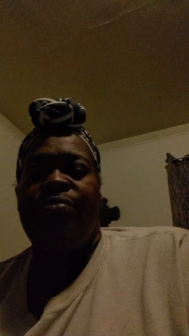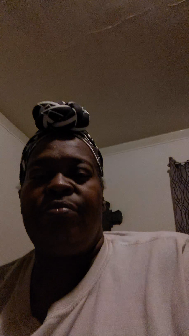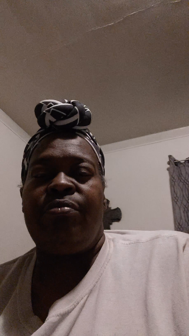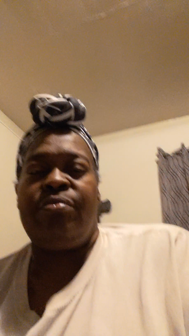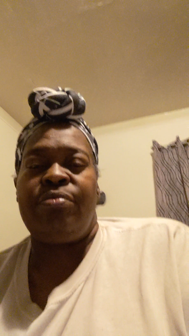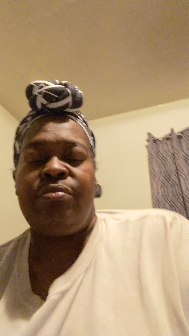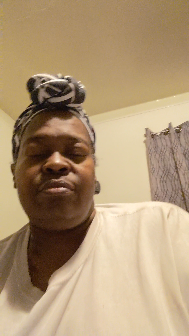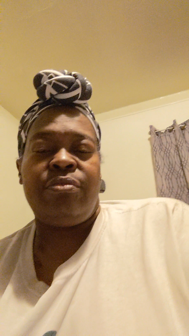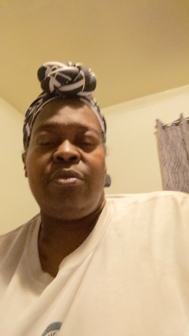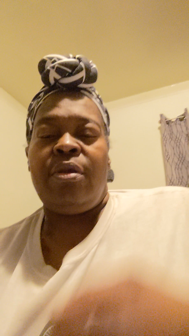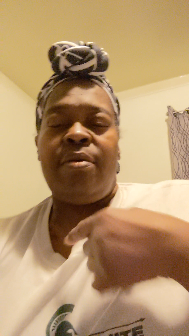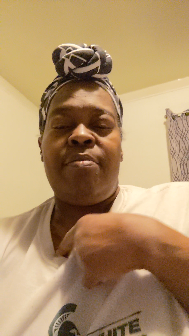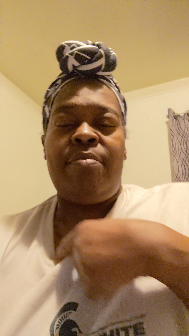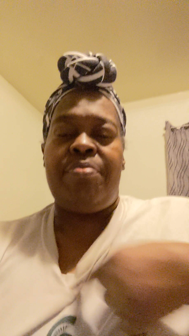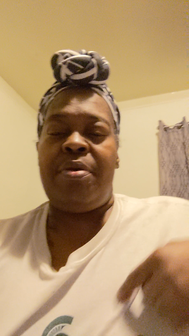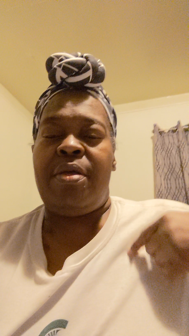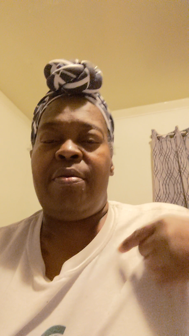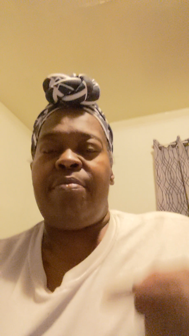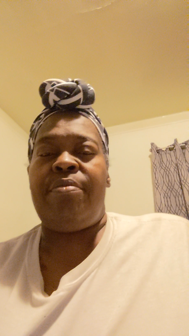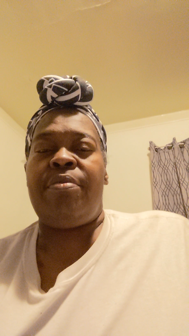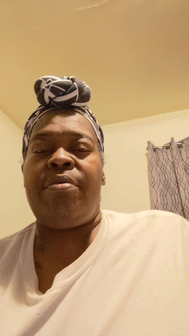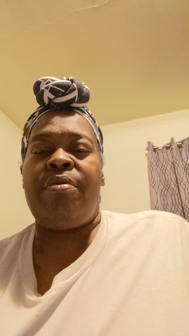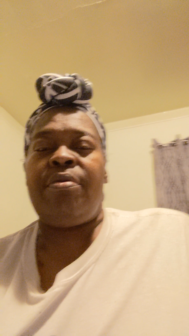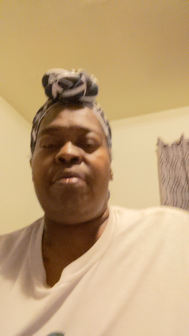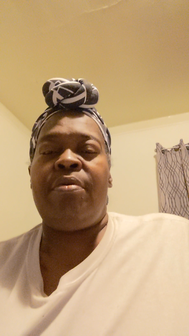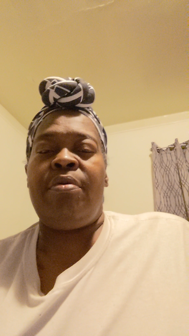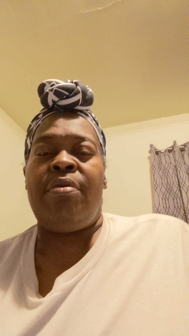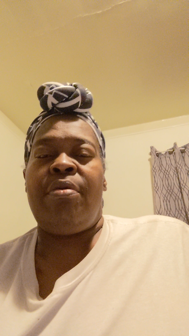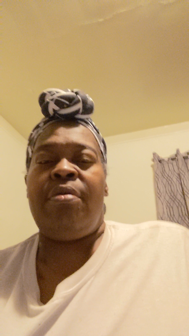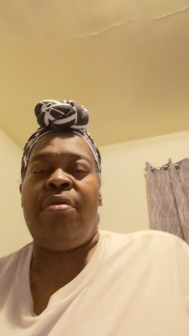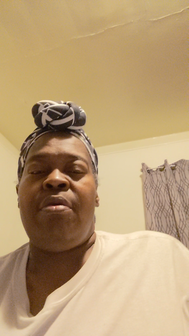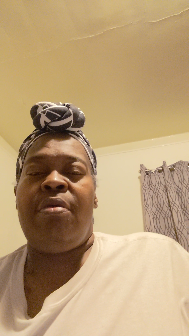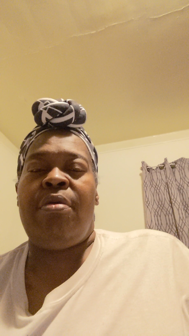bib